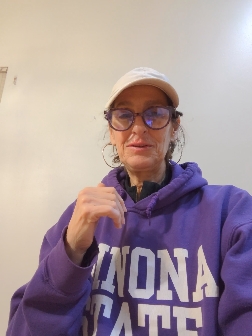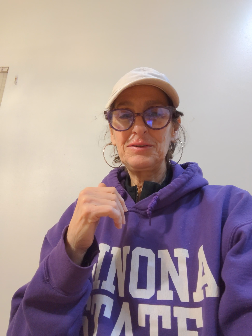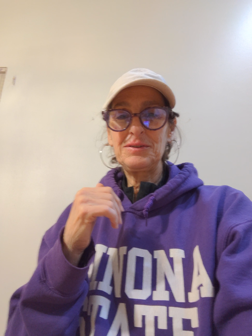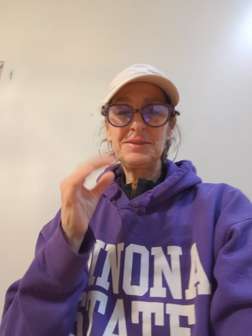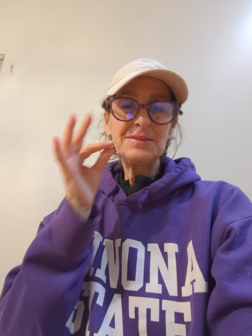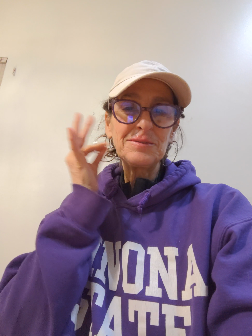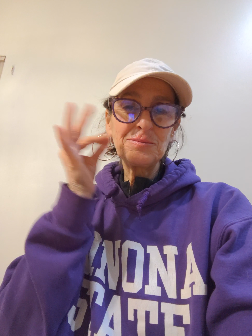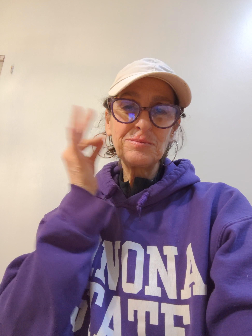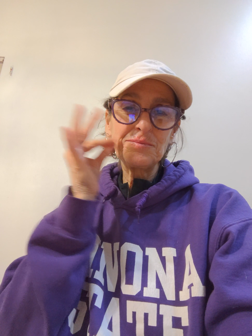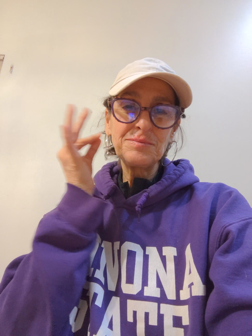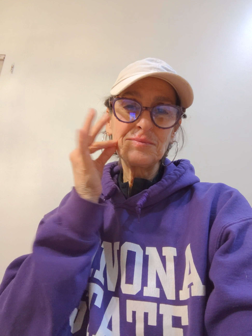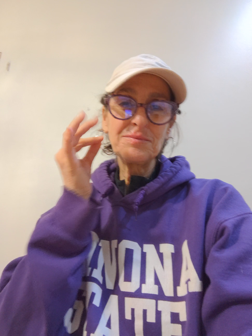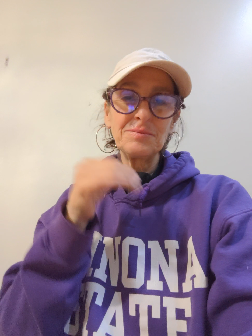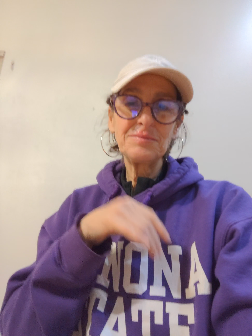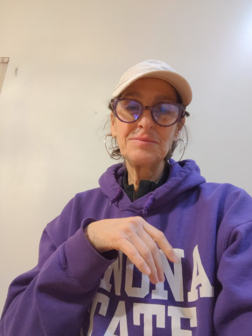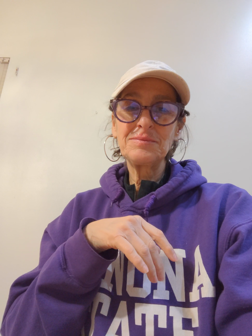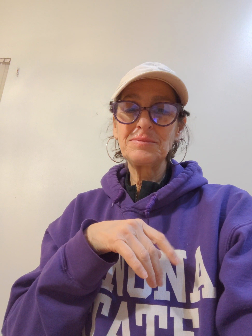cat